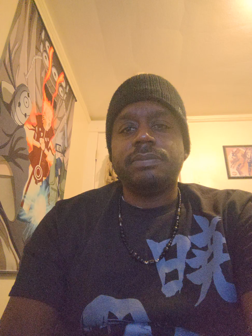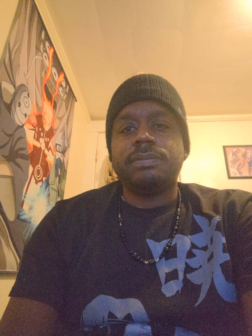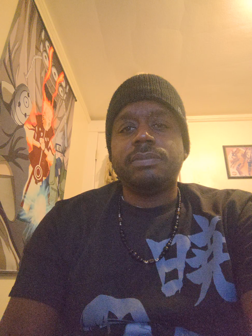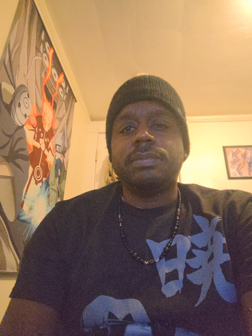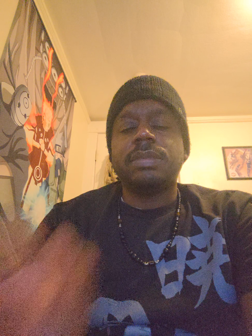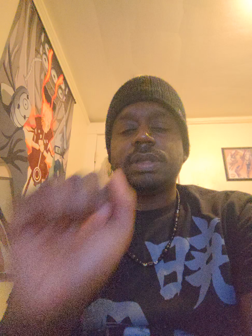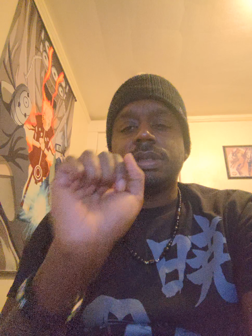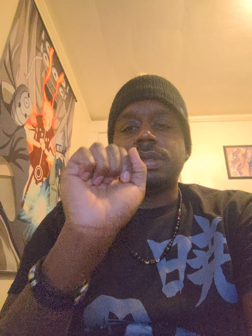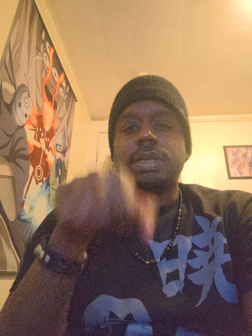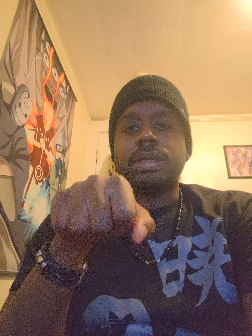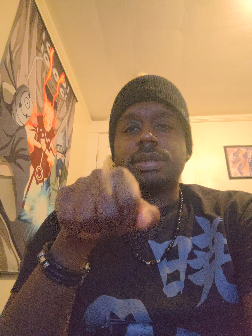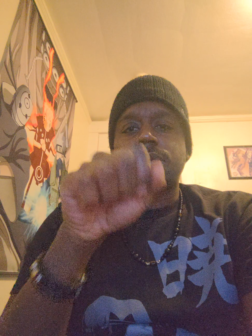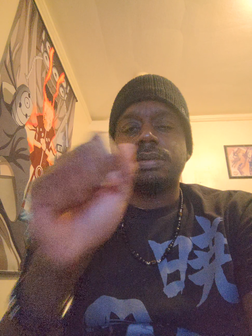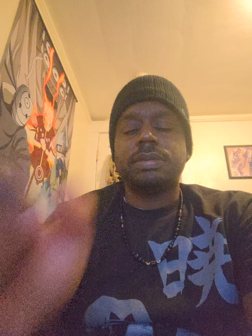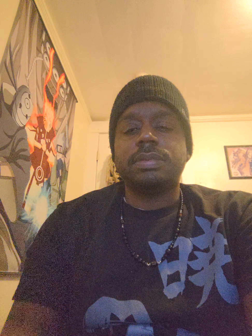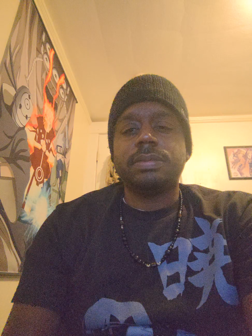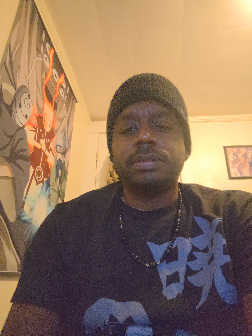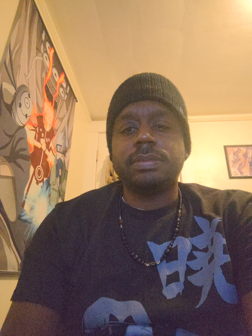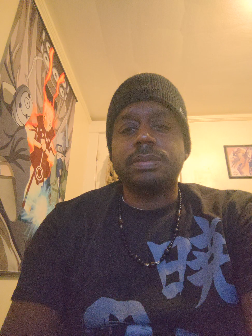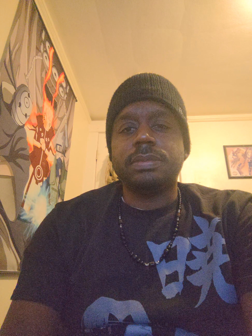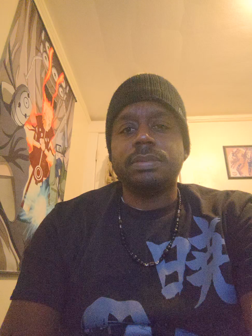yes